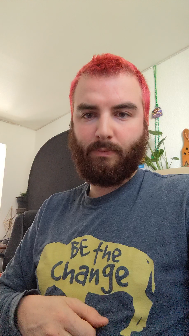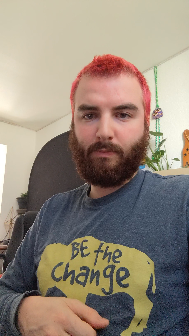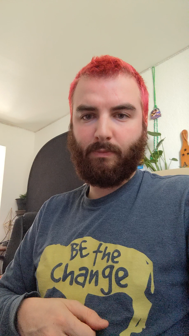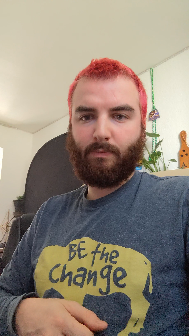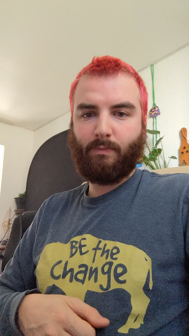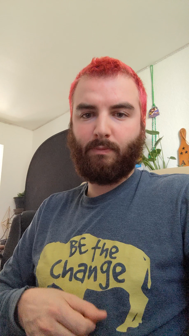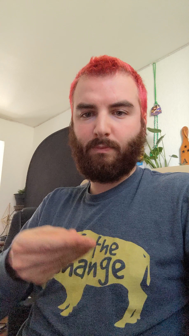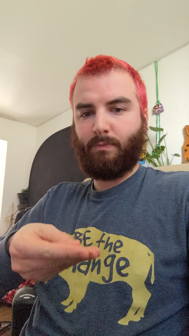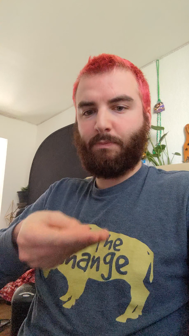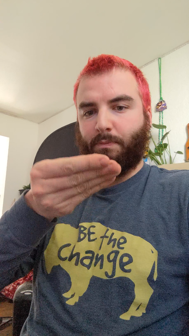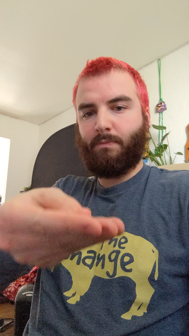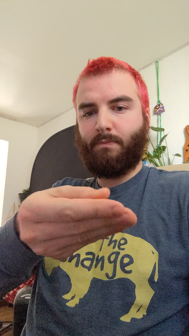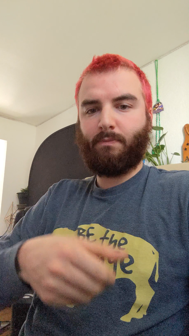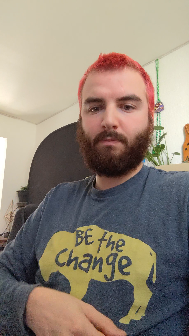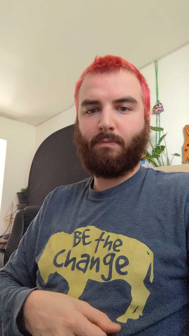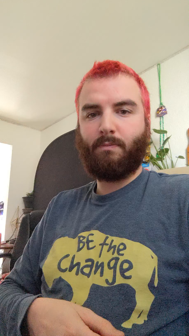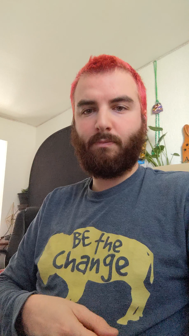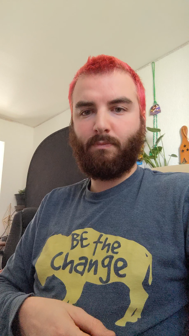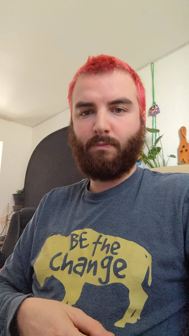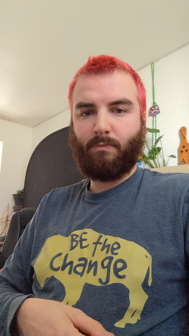buy